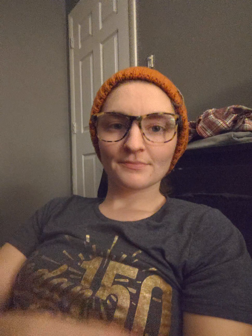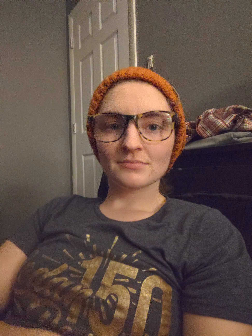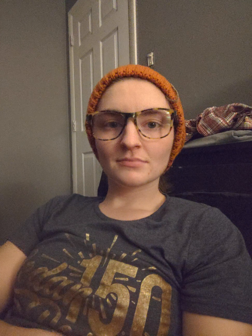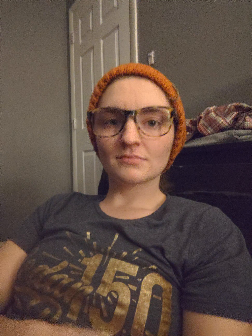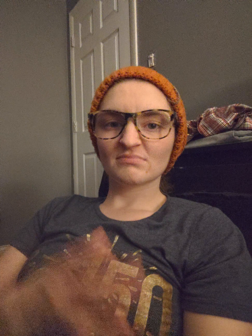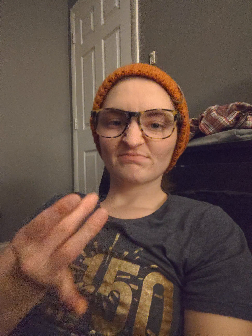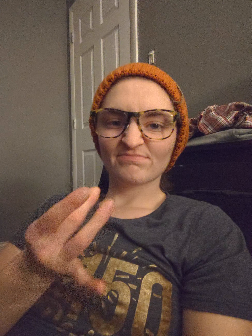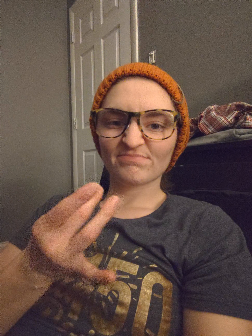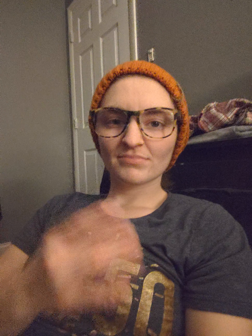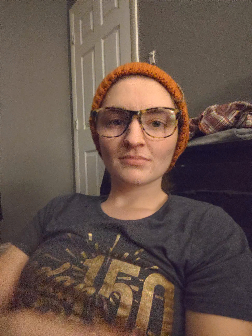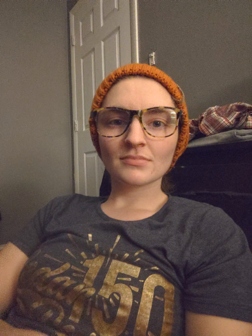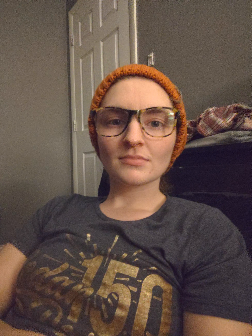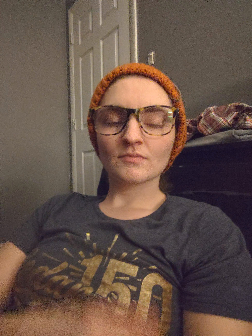sticky